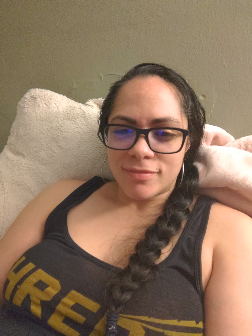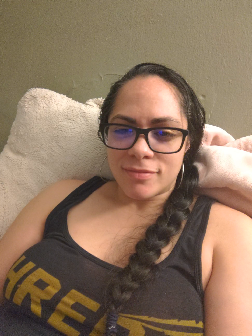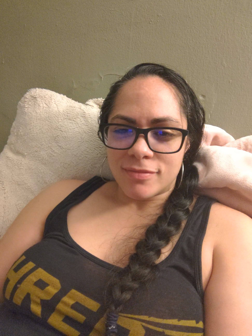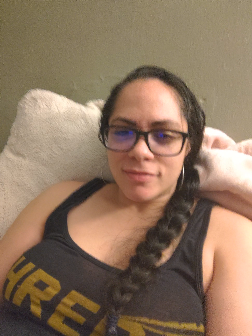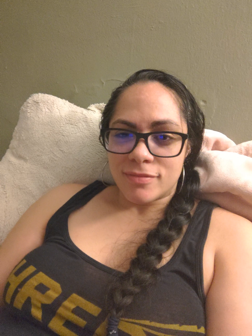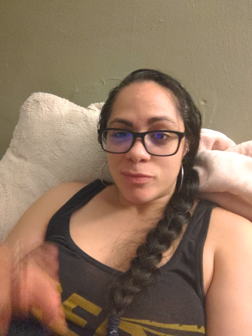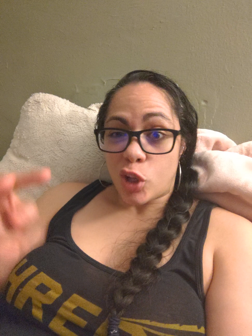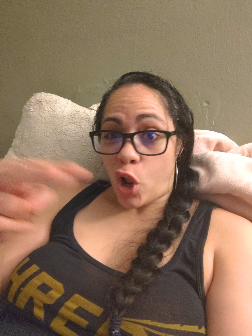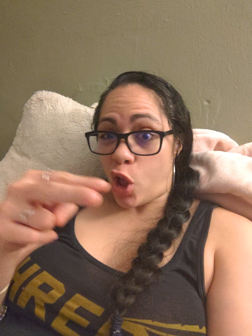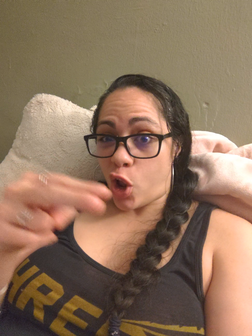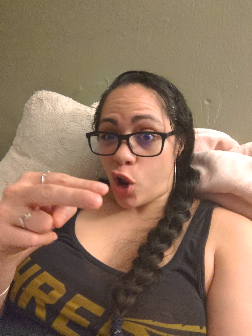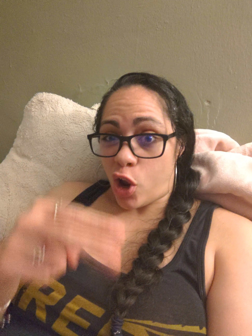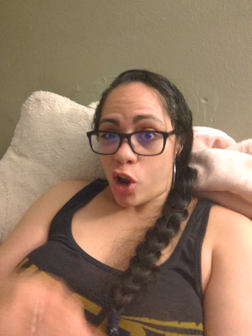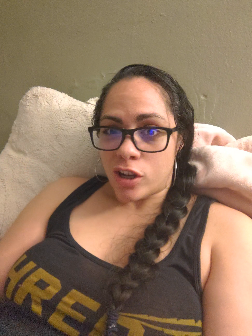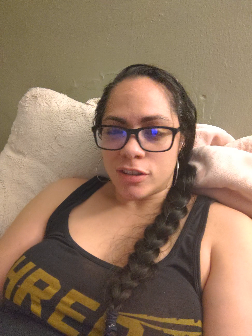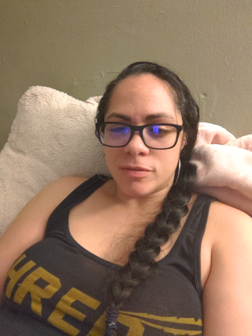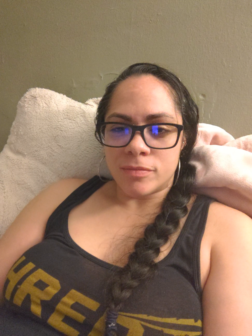look